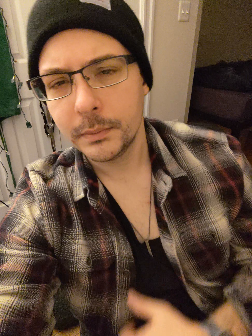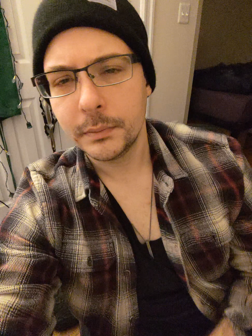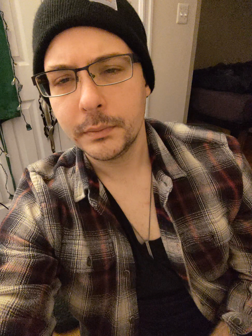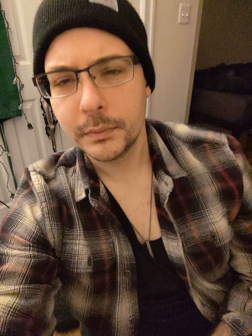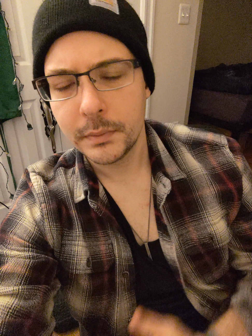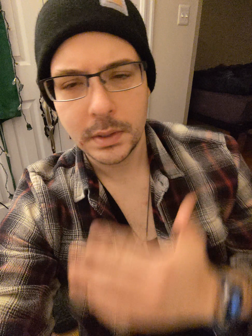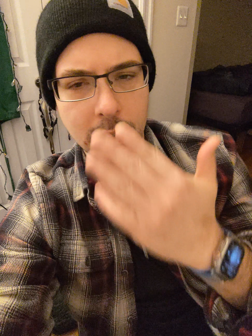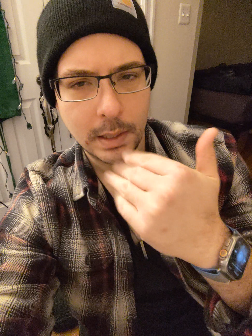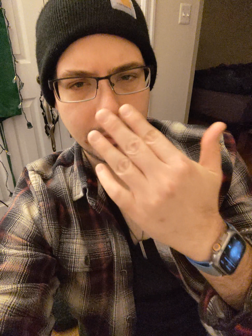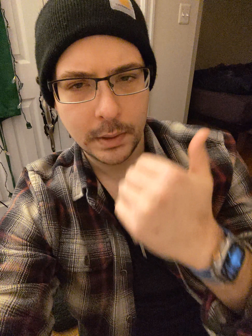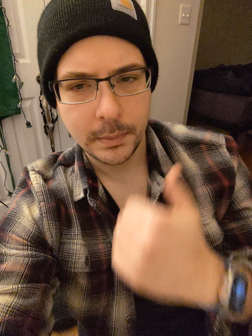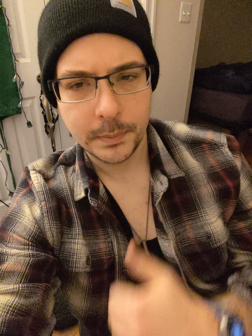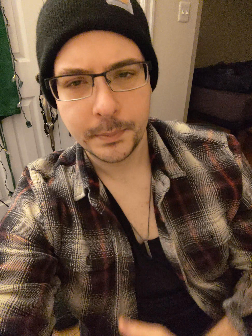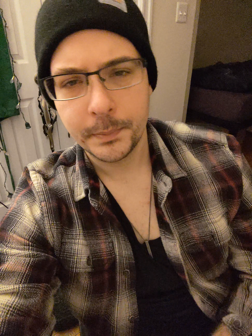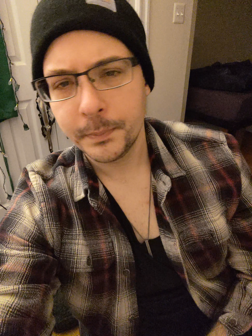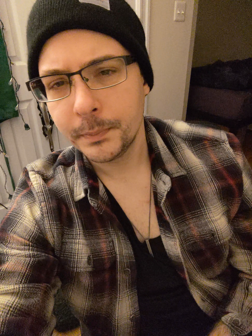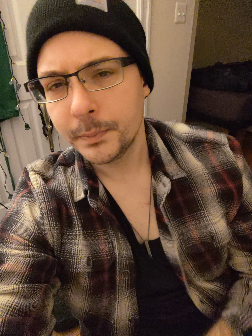sleepy